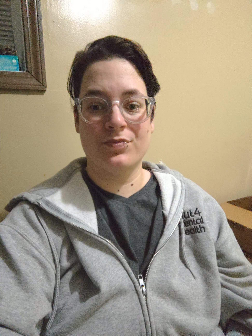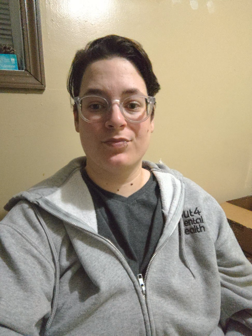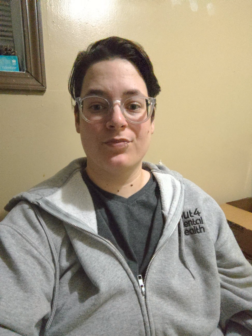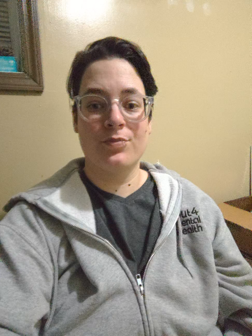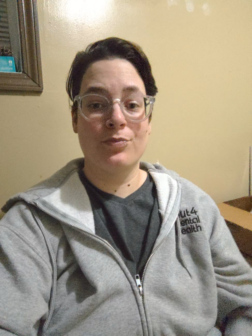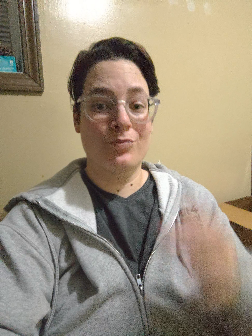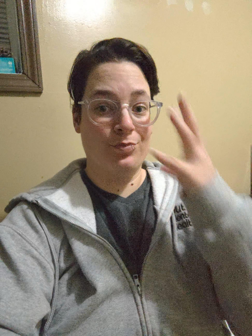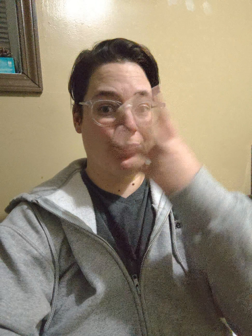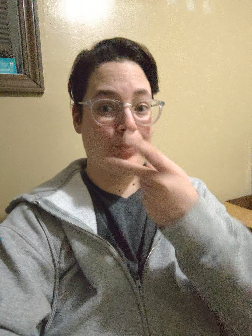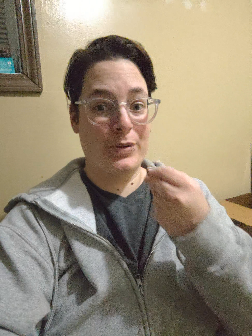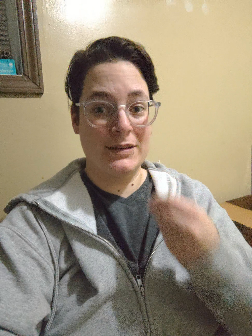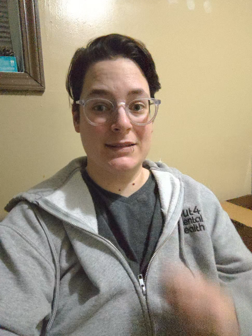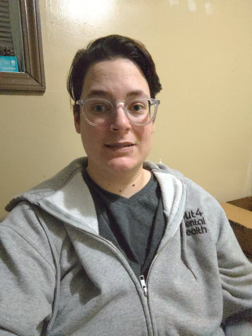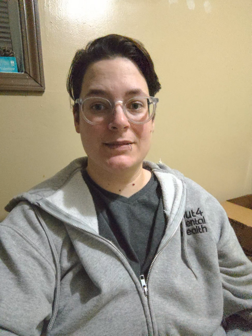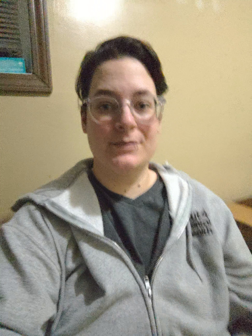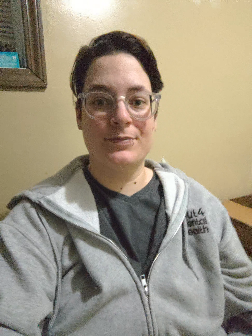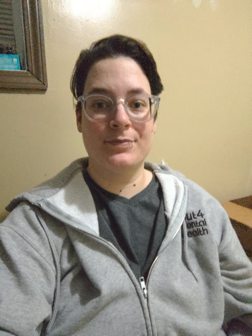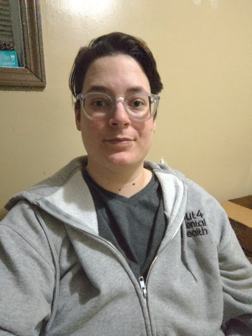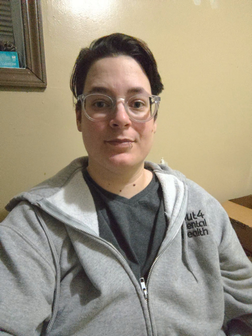pretty